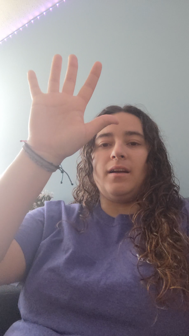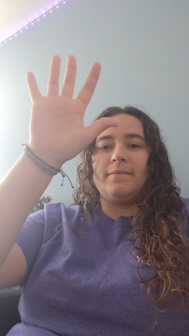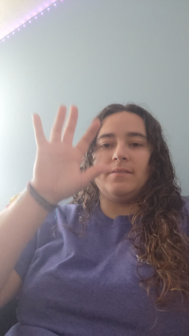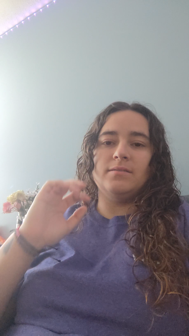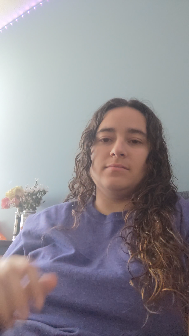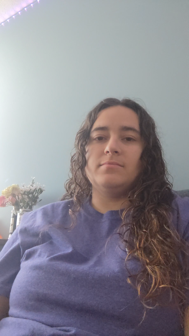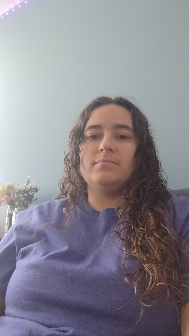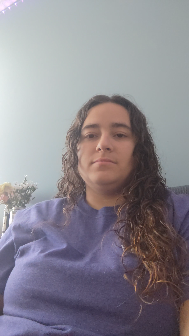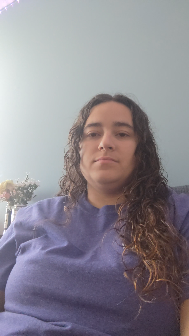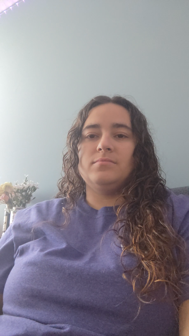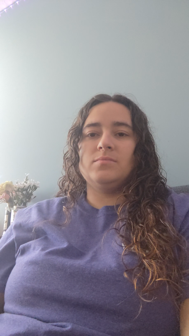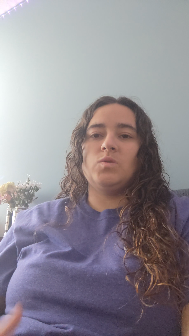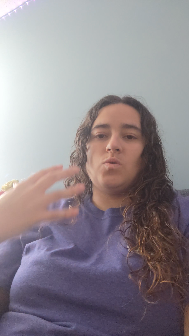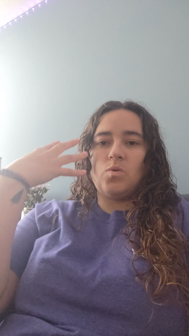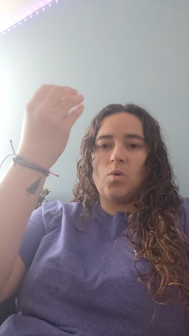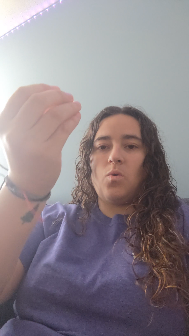going to